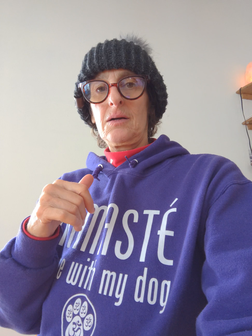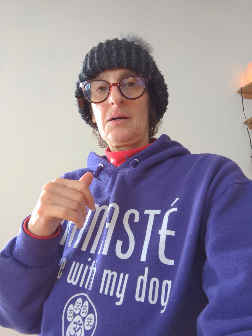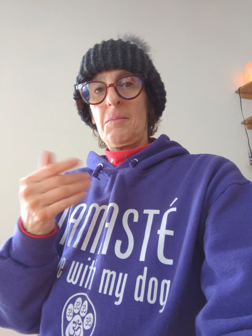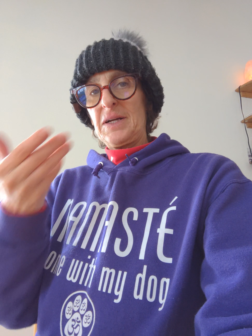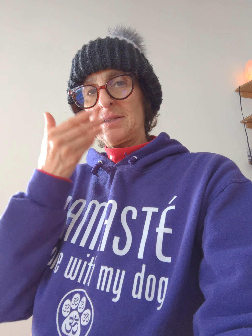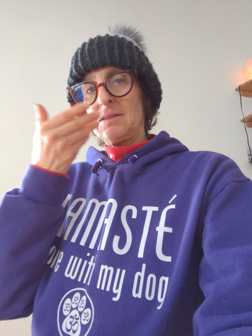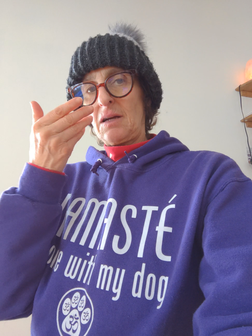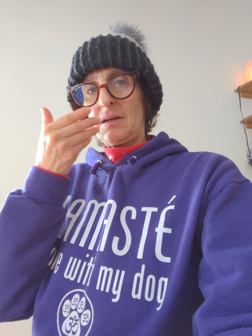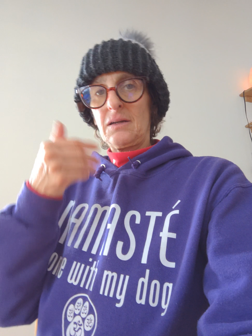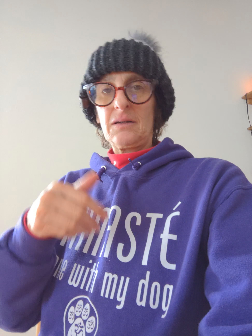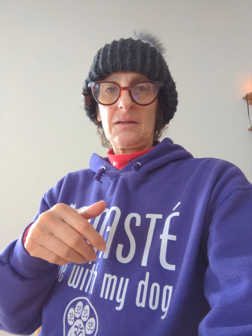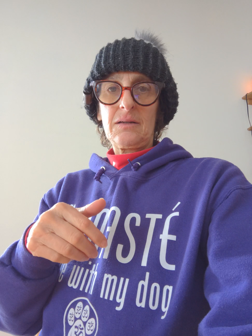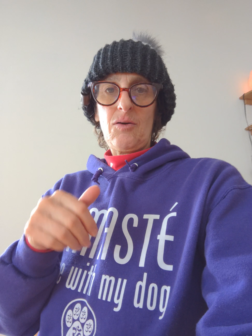pizza